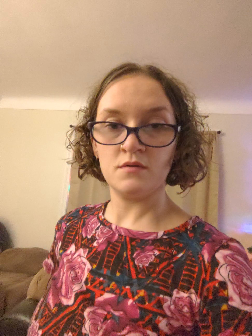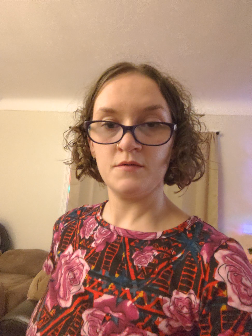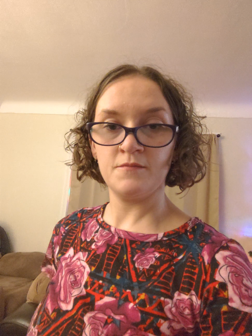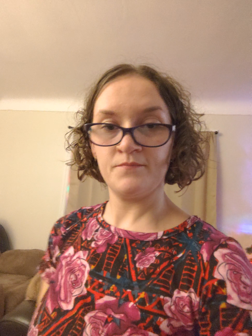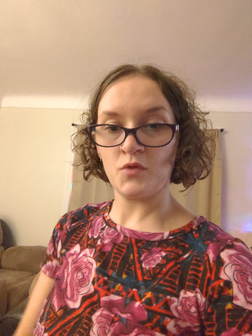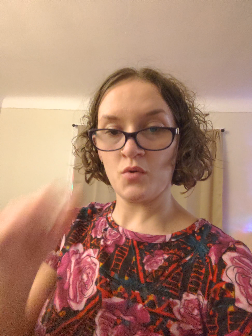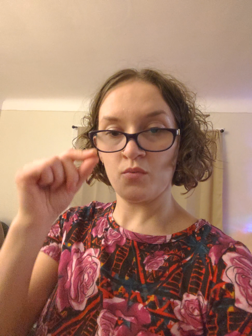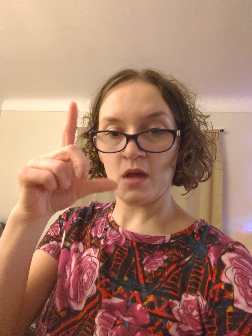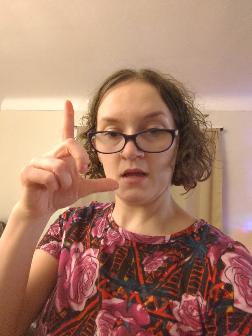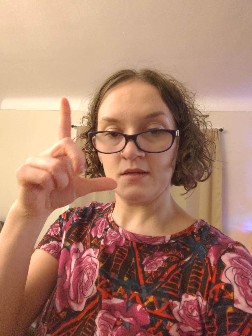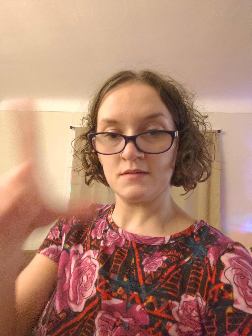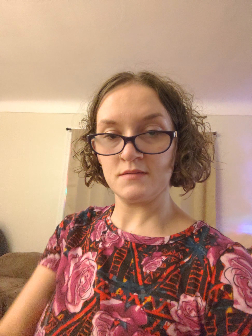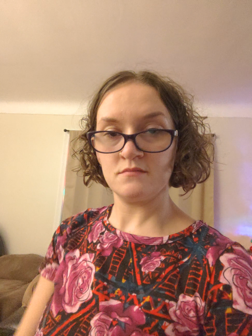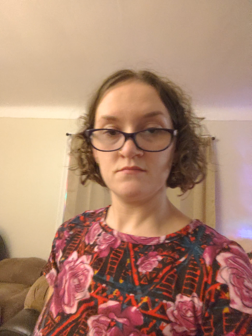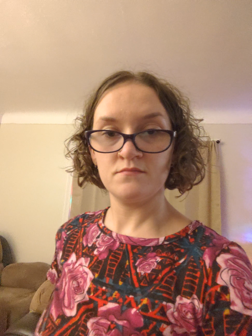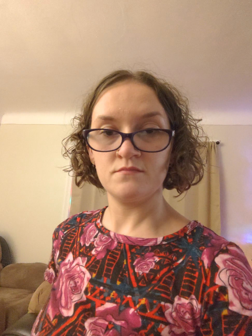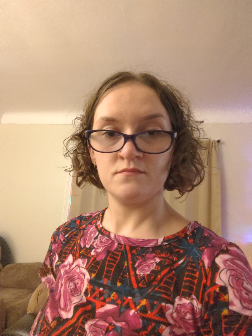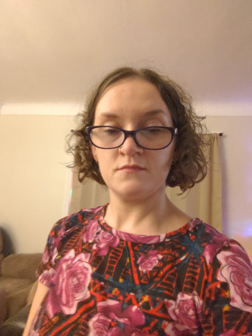awake